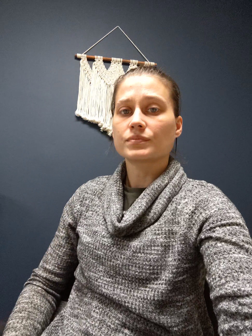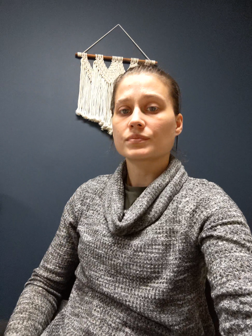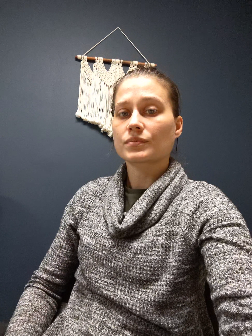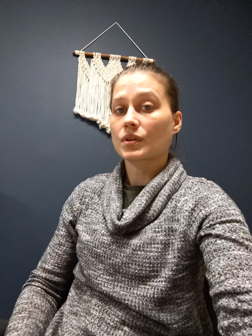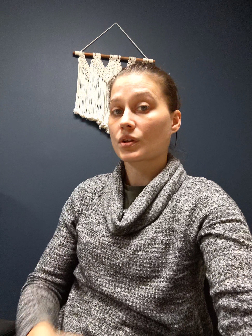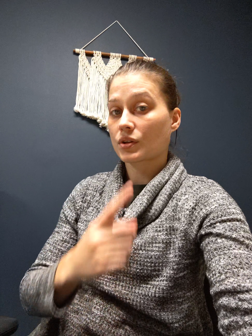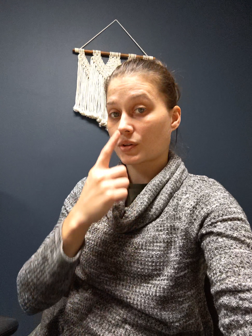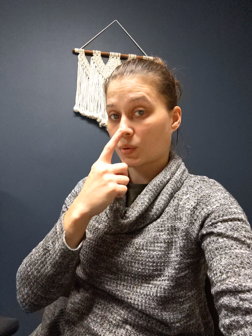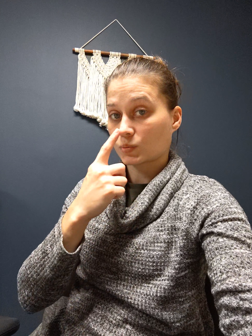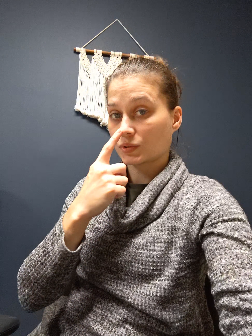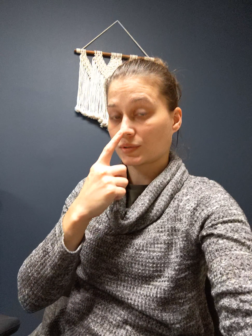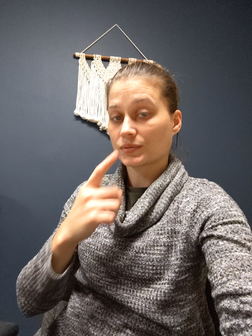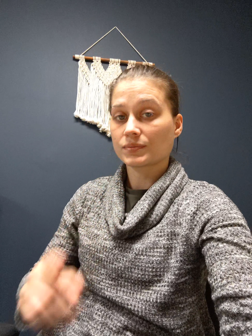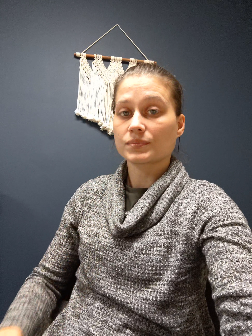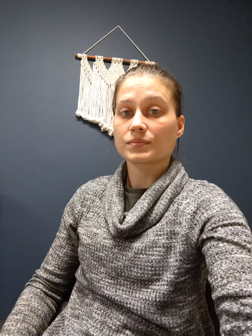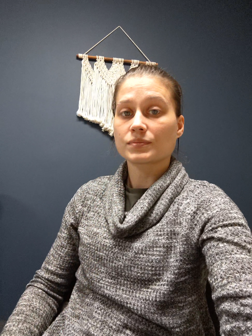nose